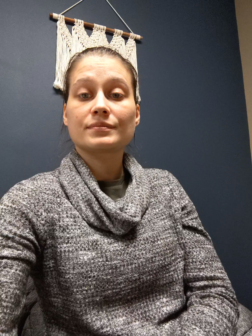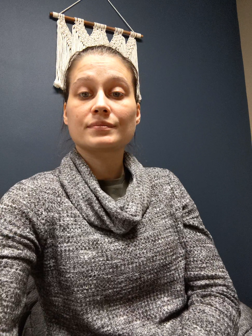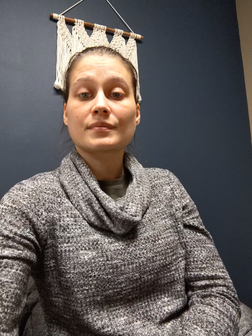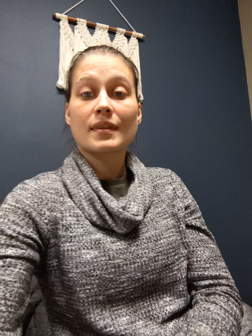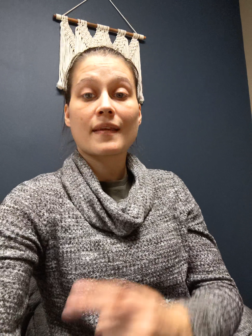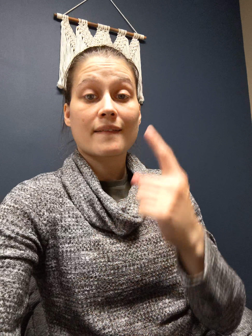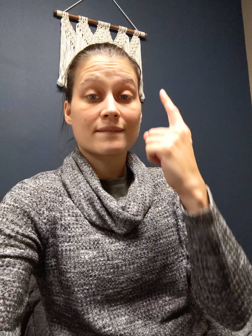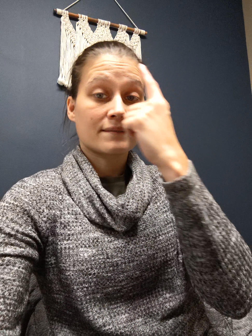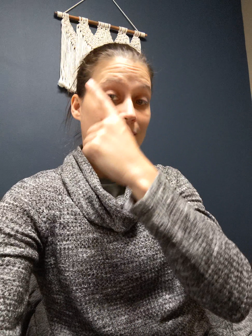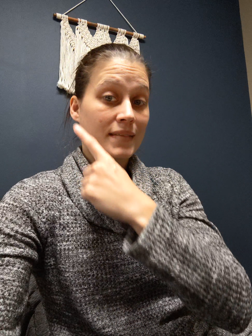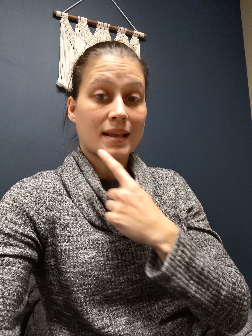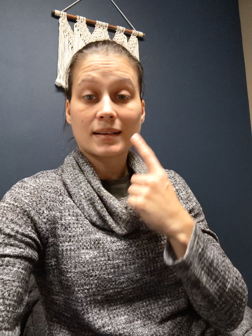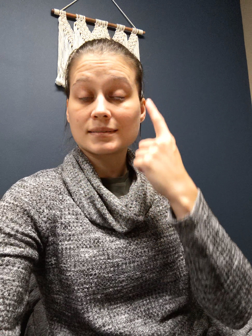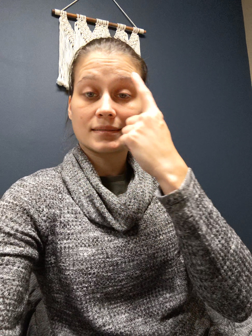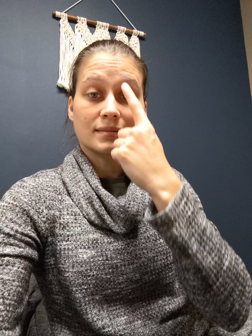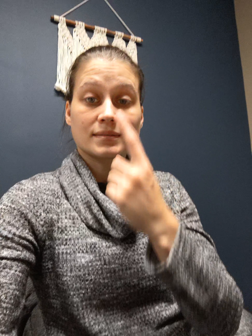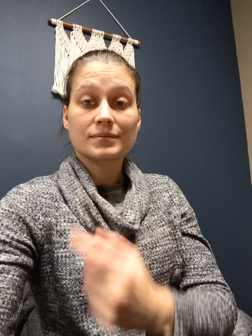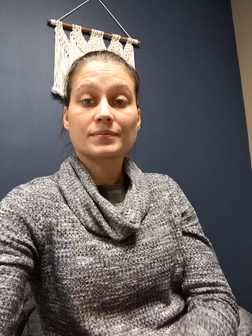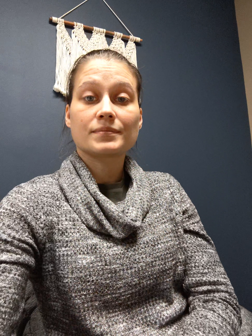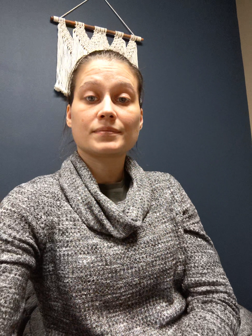face